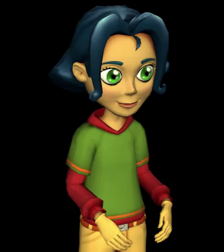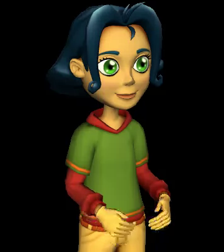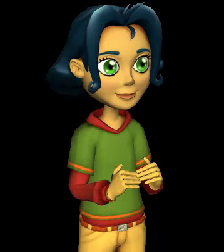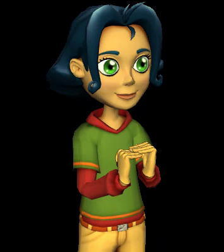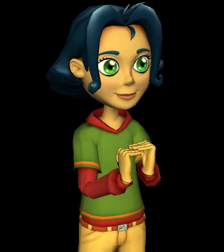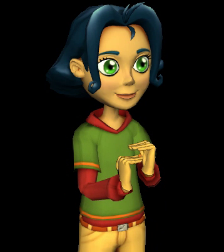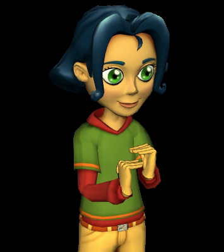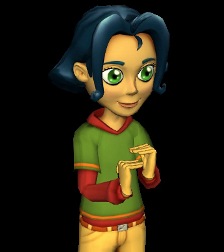تحت